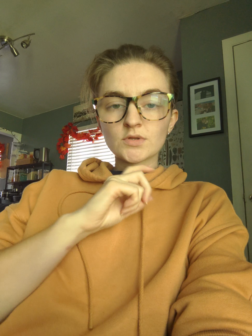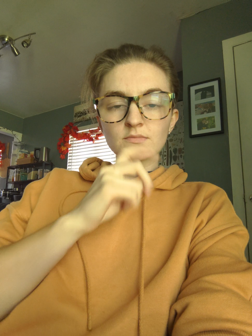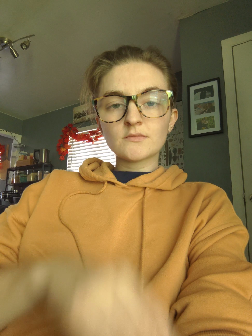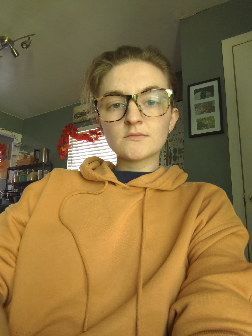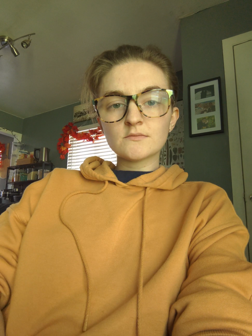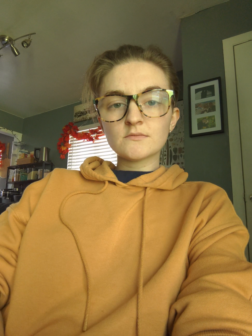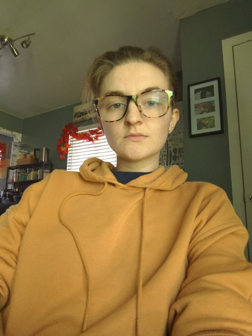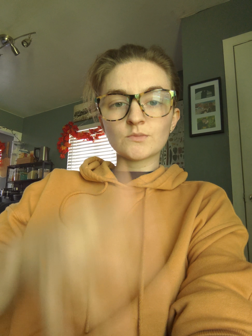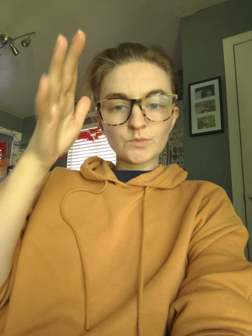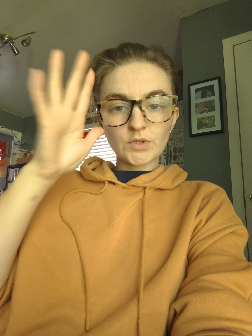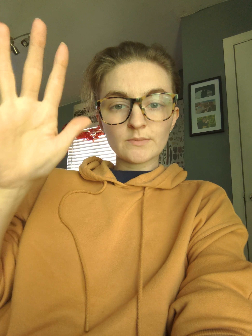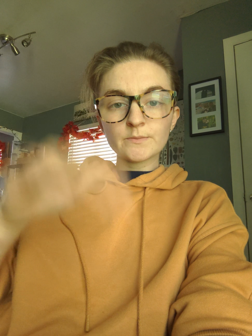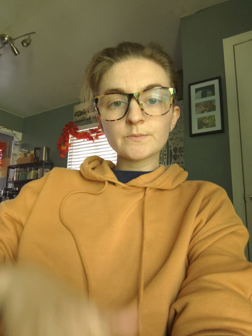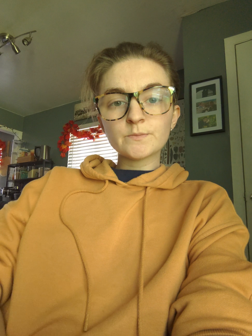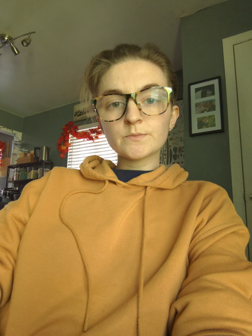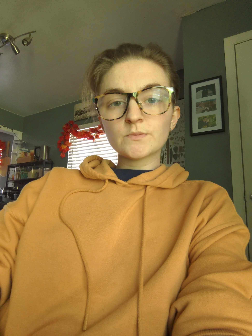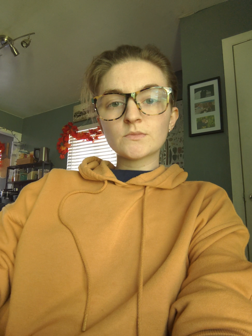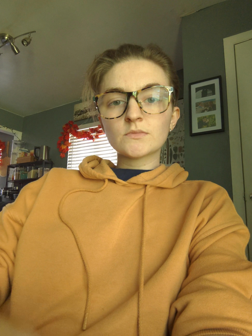deer